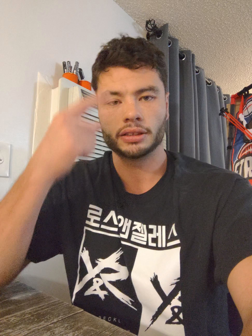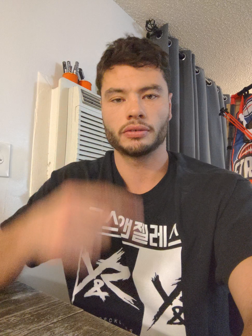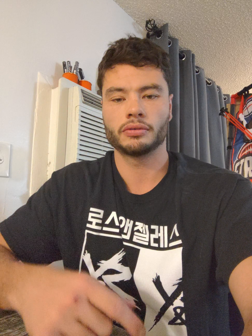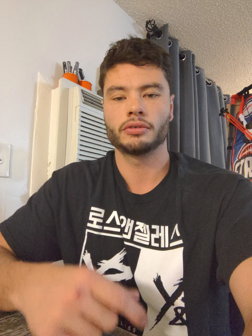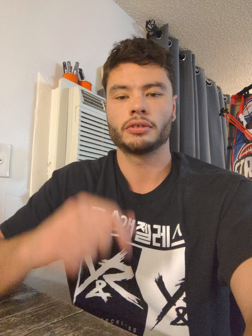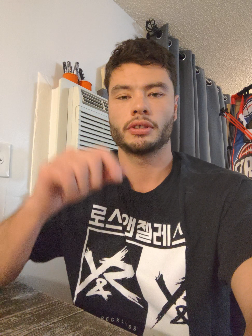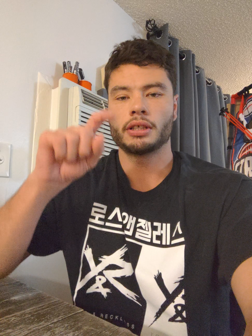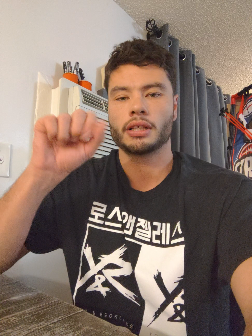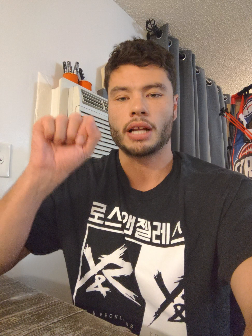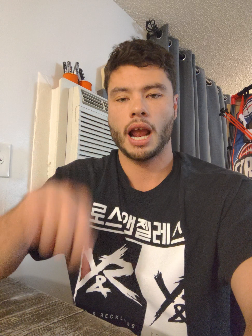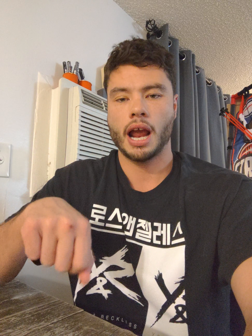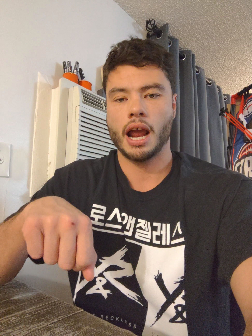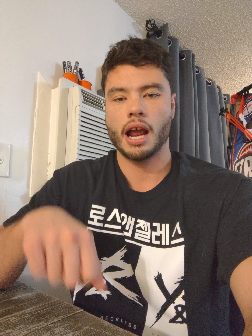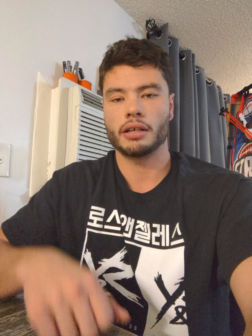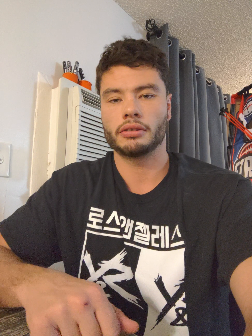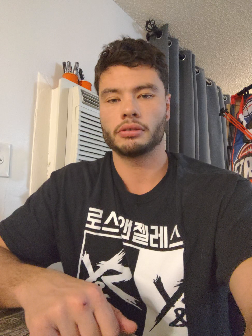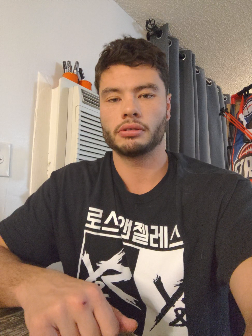can